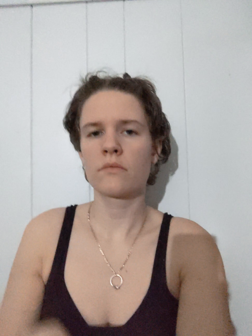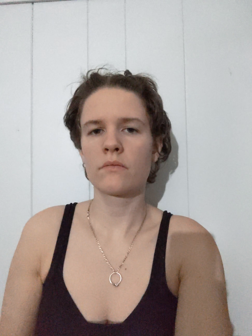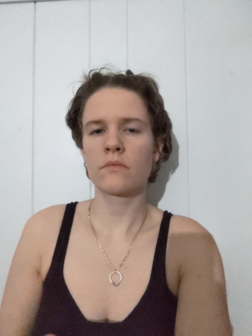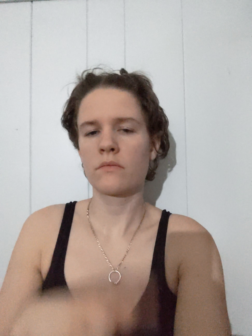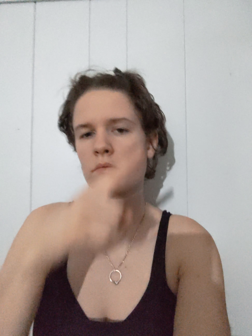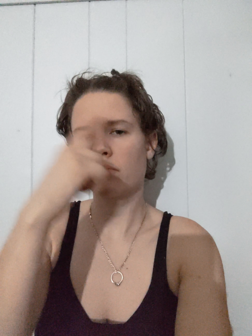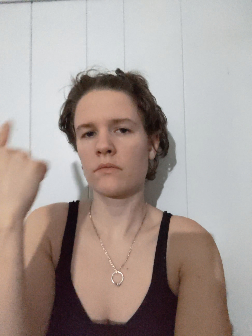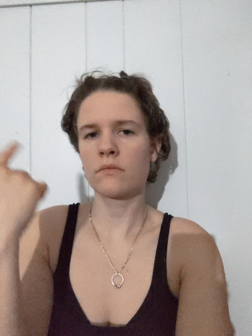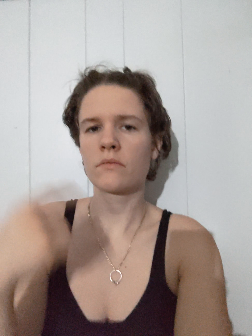black